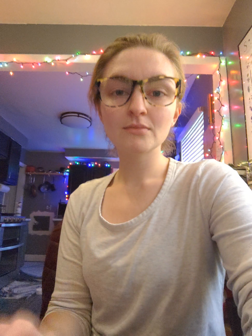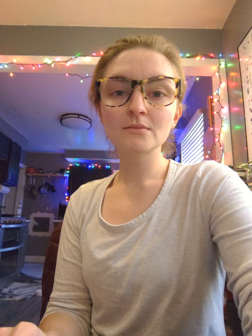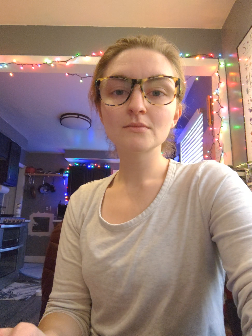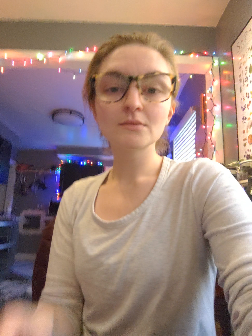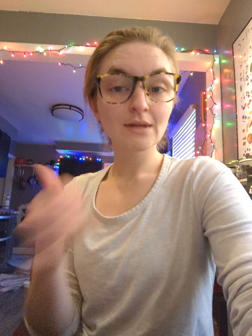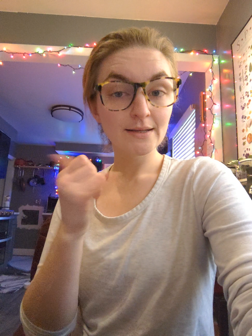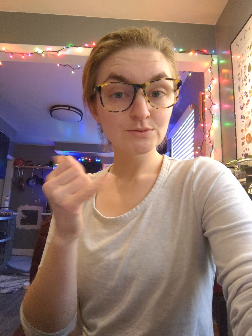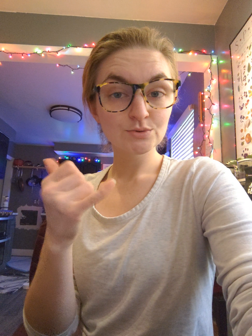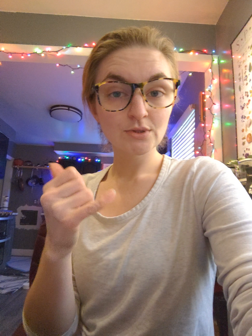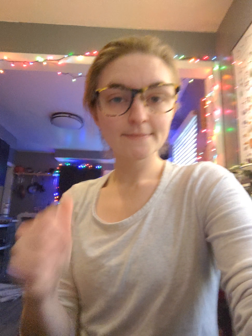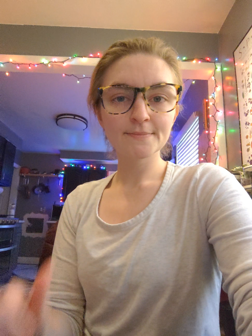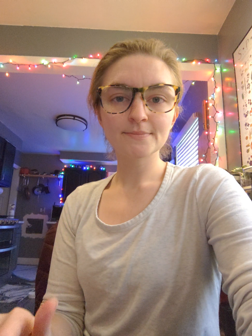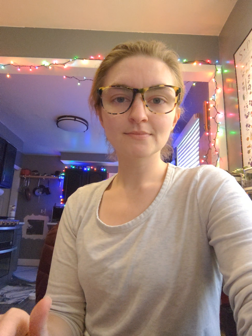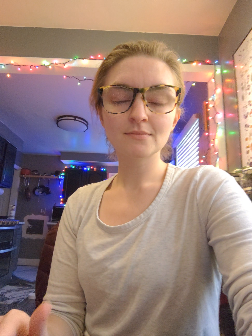yellow